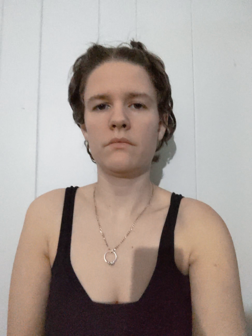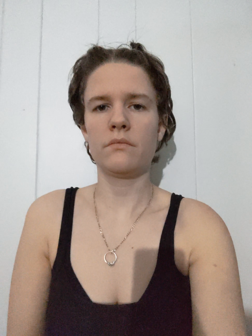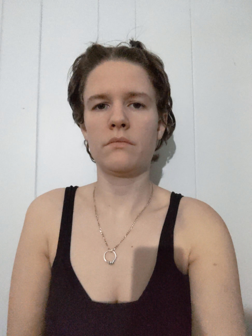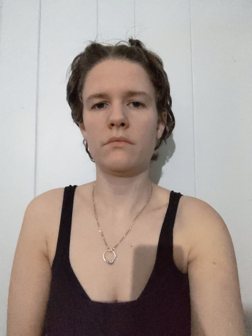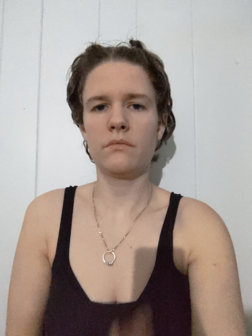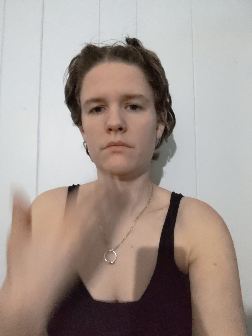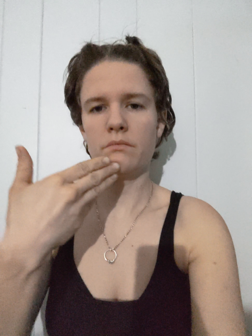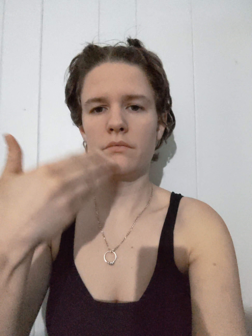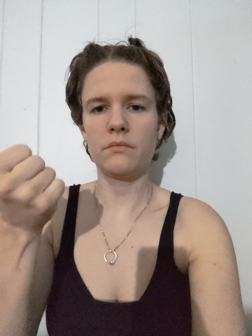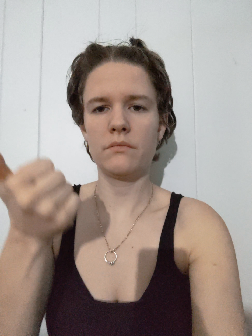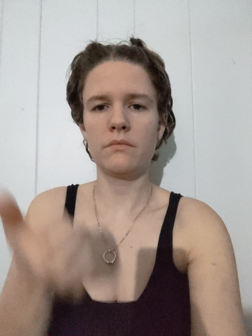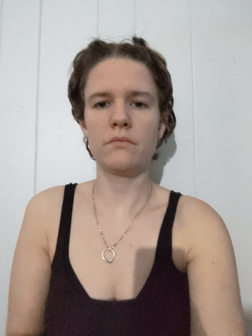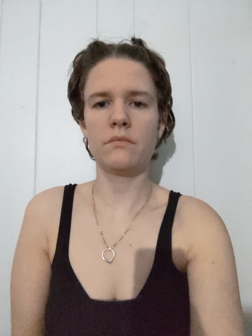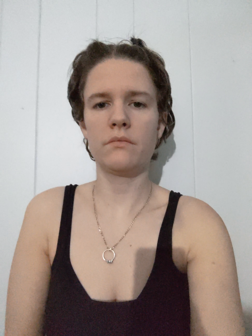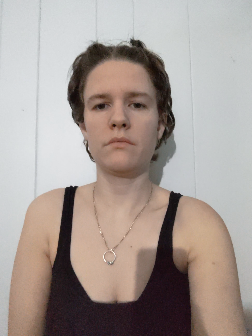better